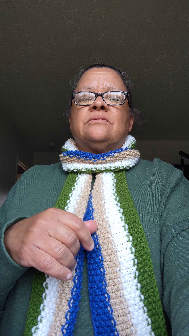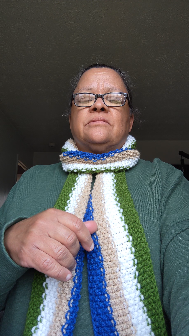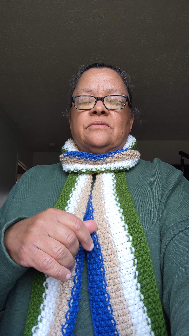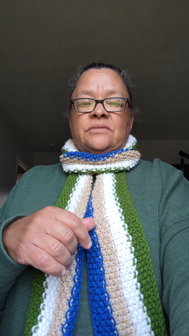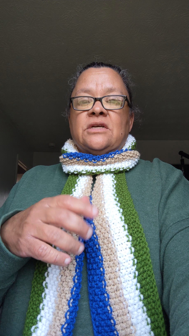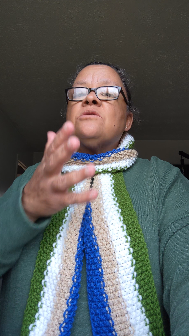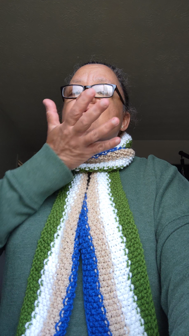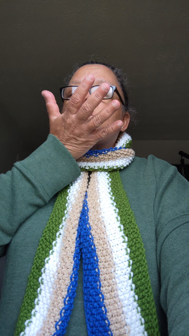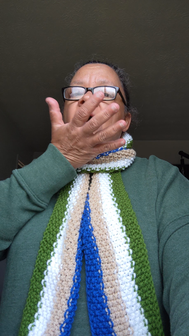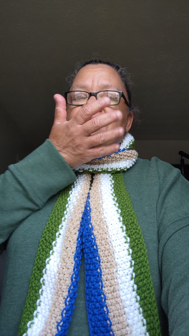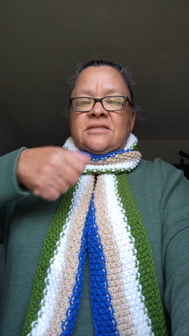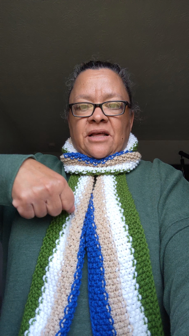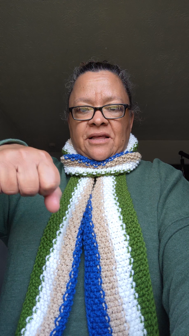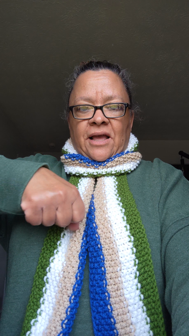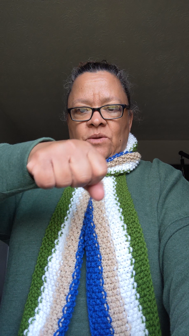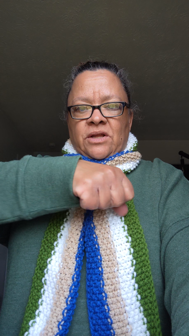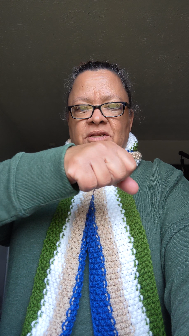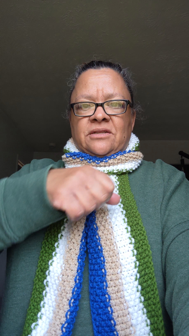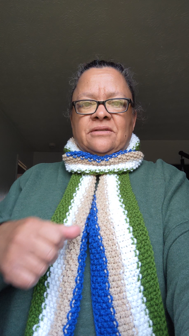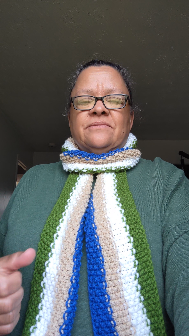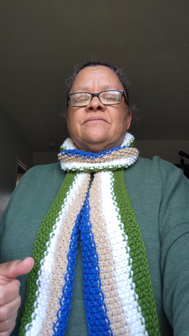lawn mower